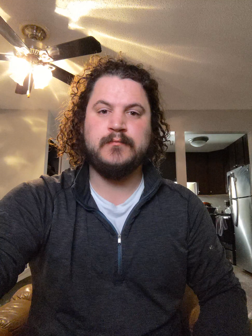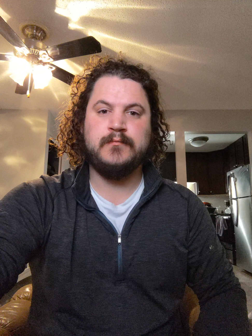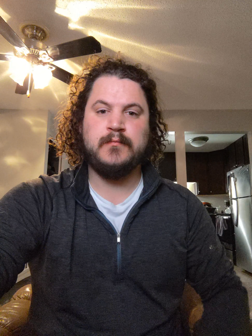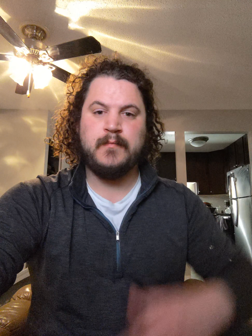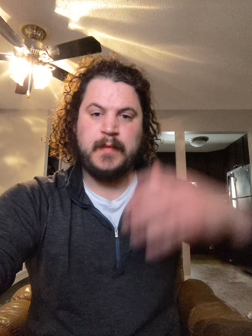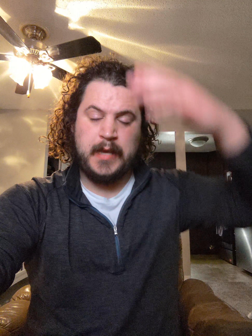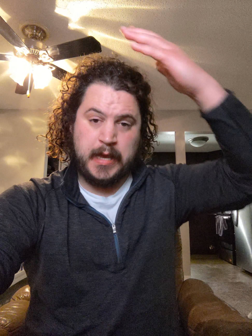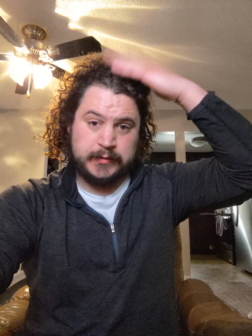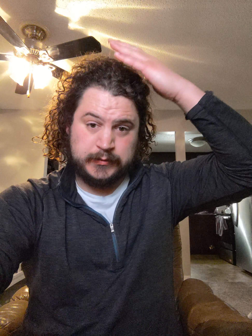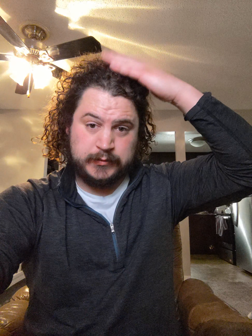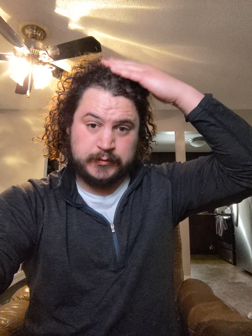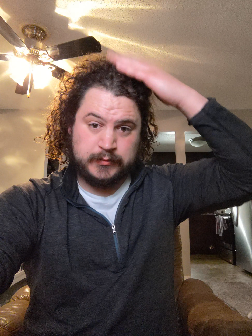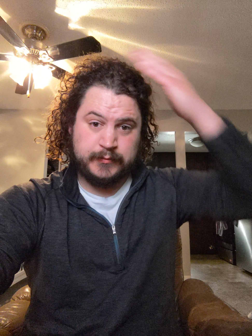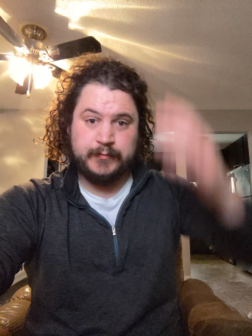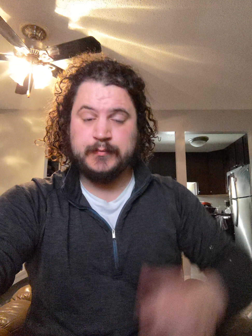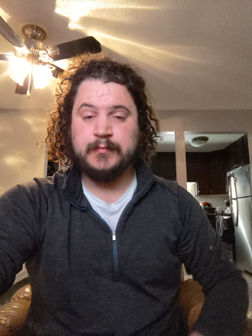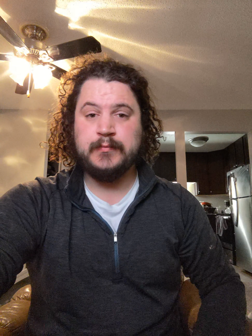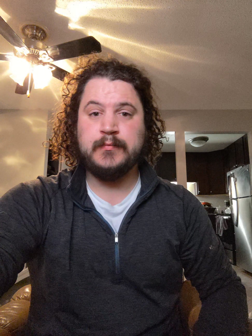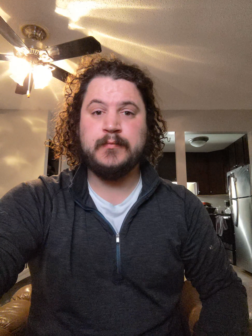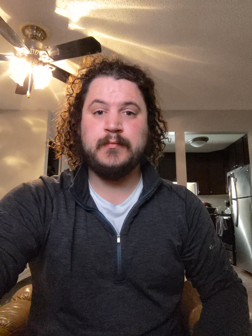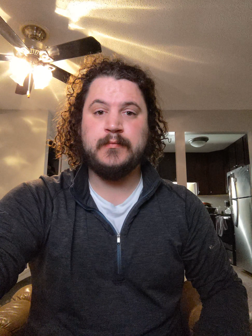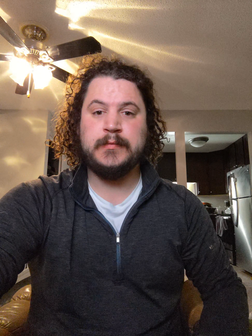hat